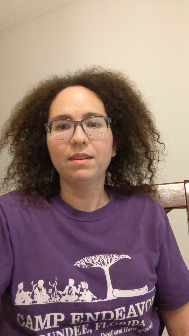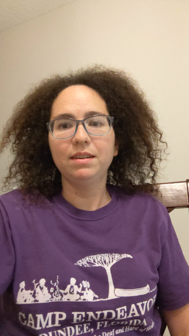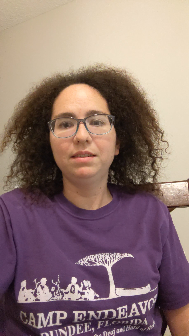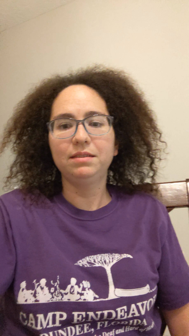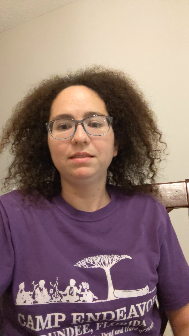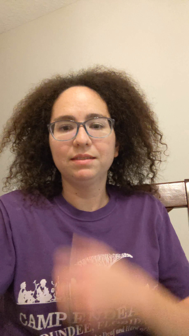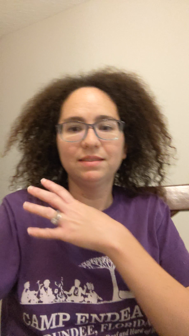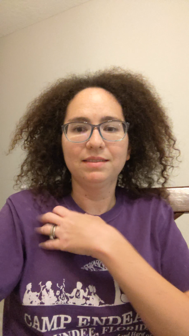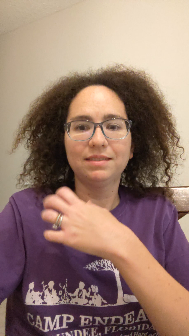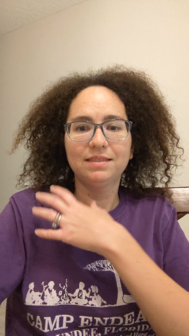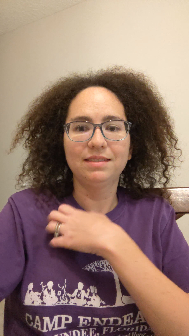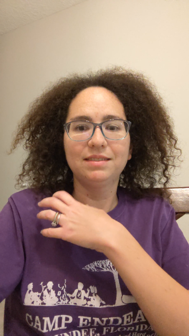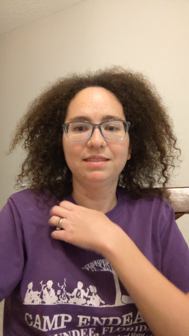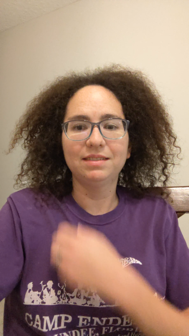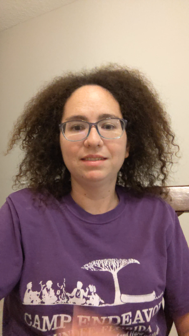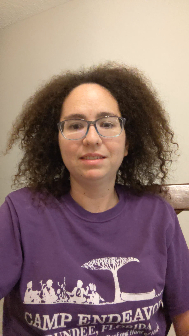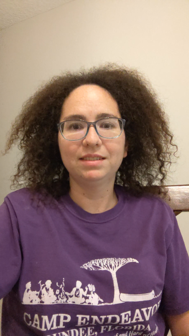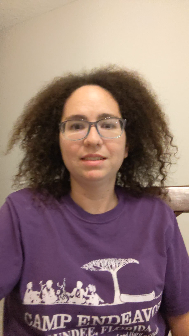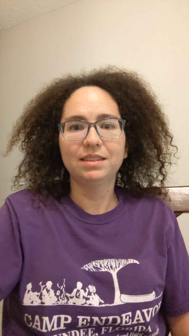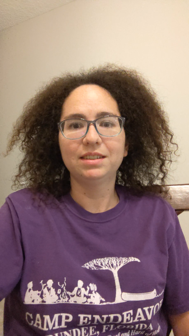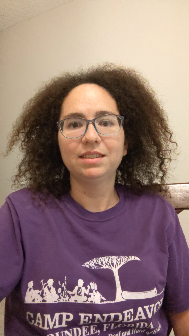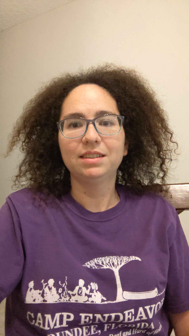bear